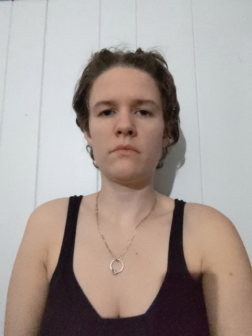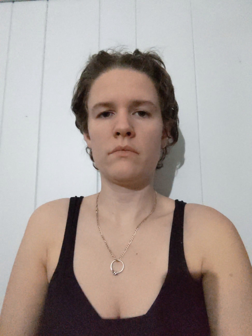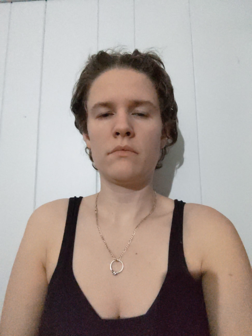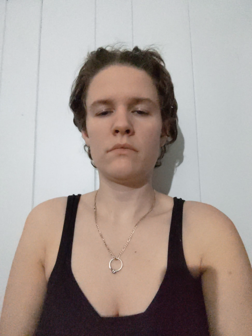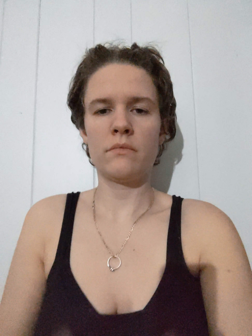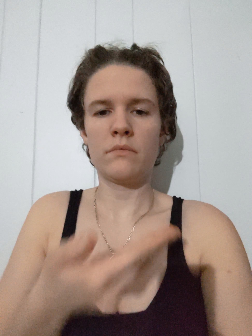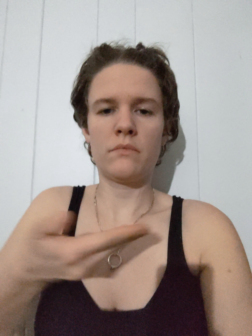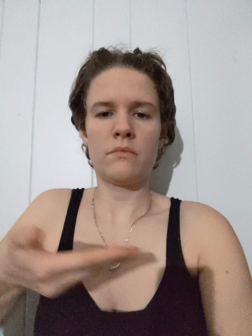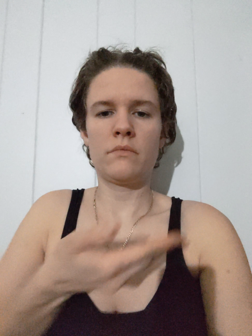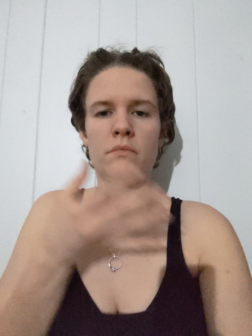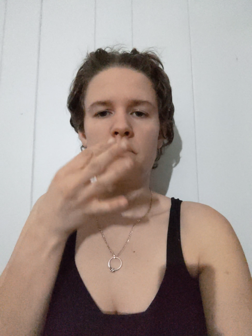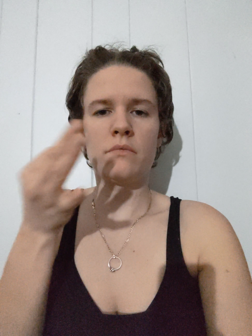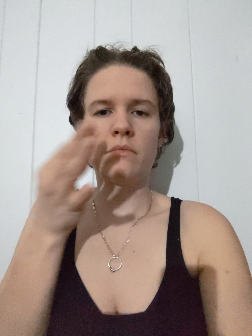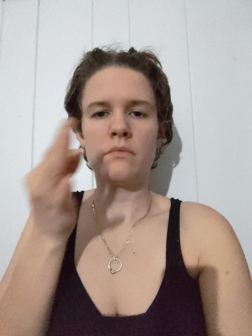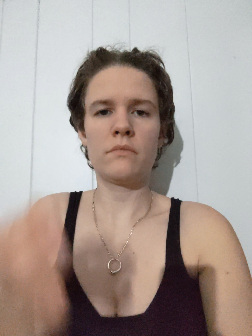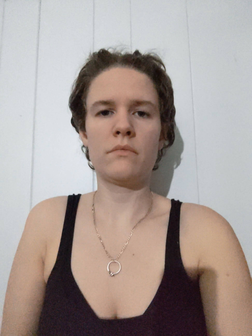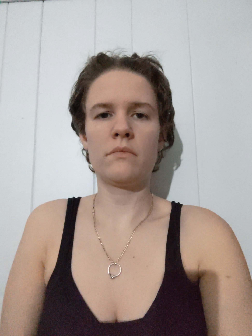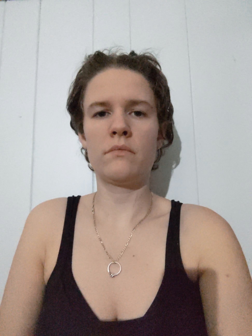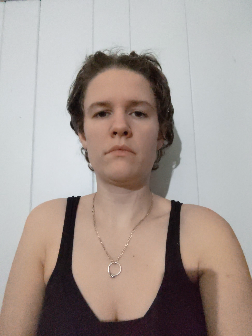kitty